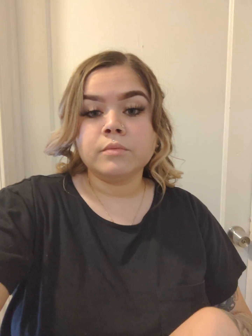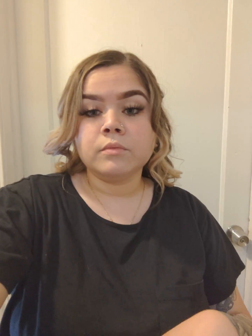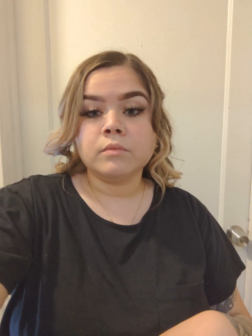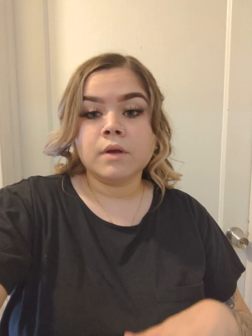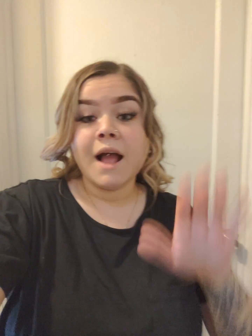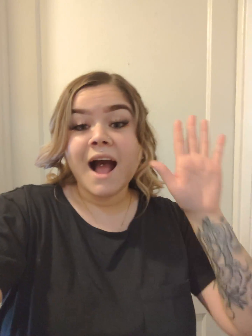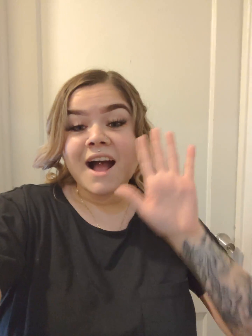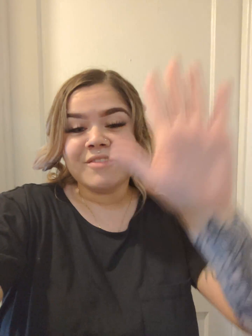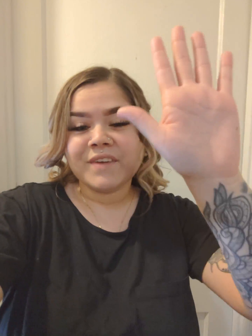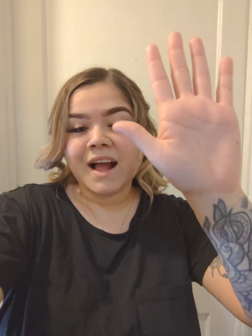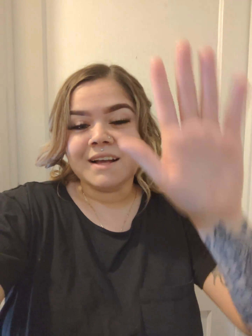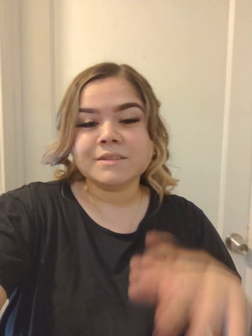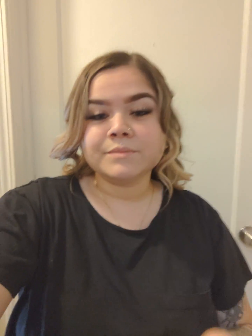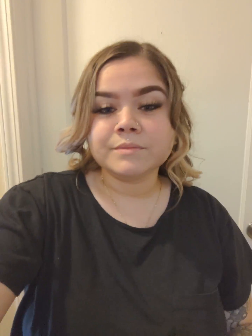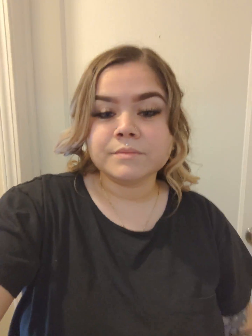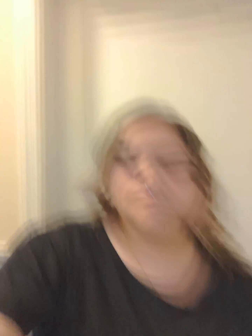give me five